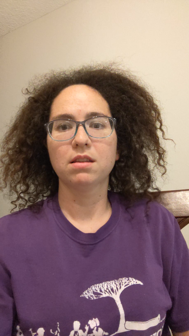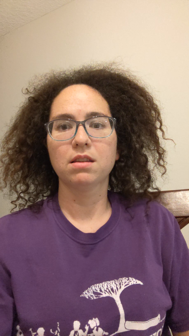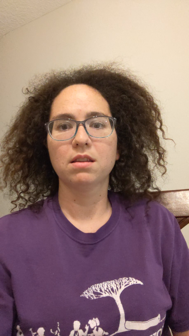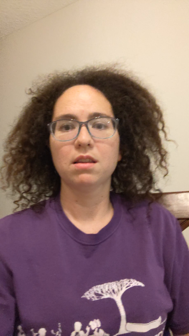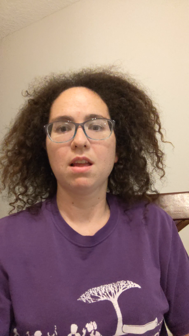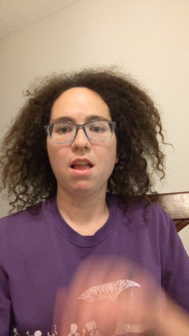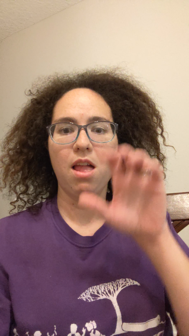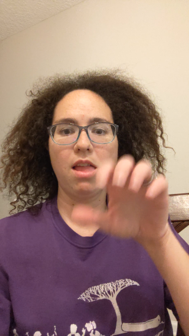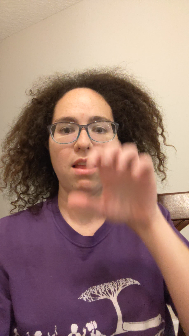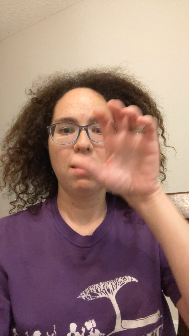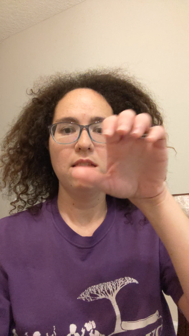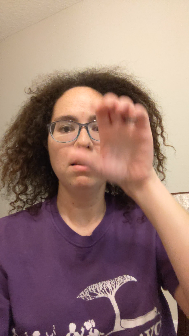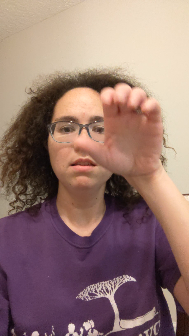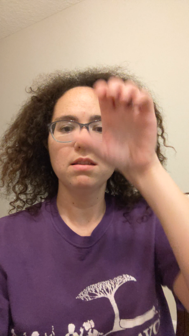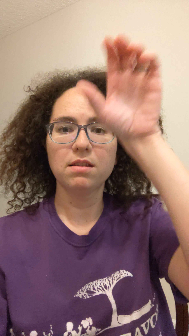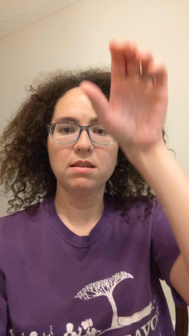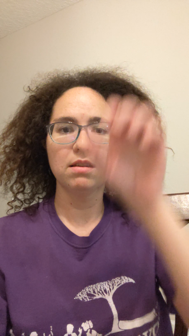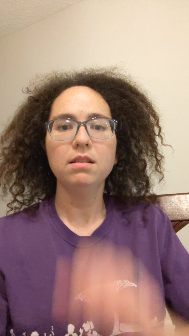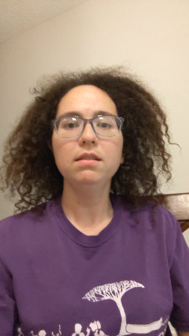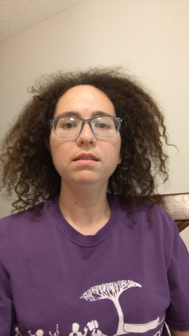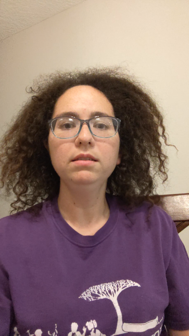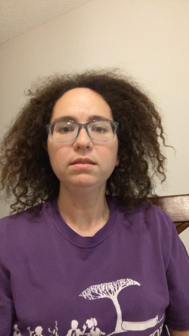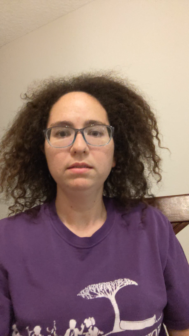climb